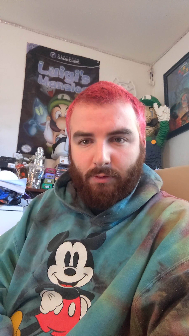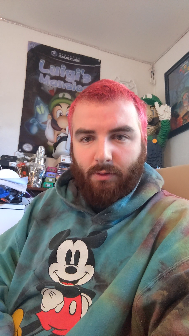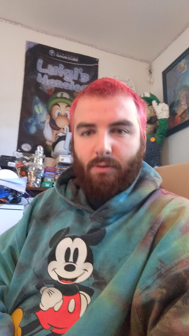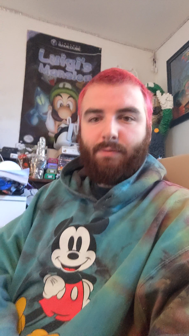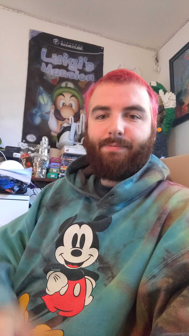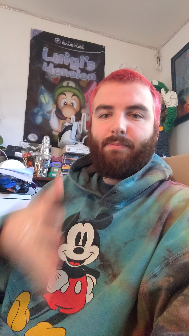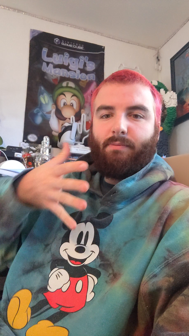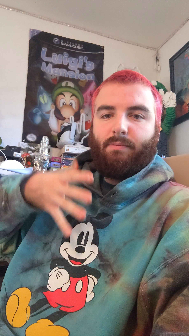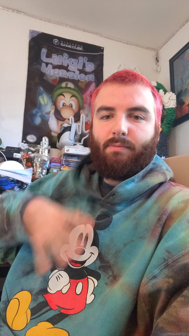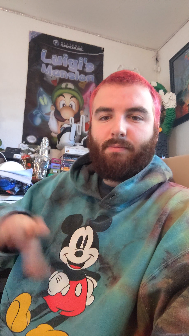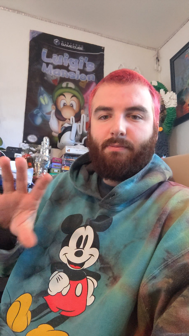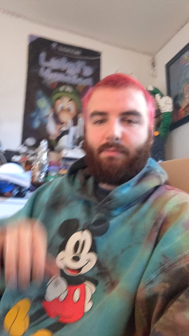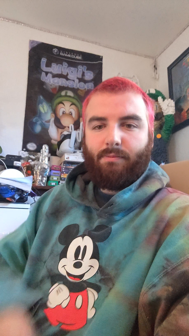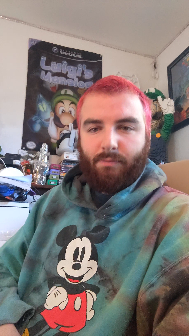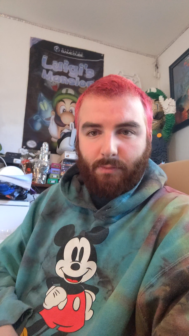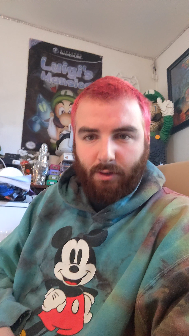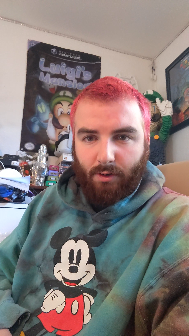dress